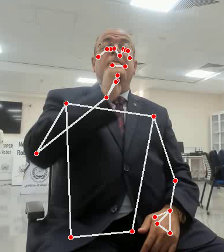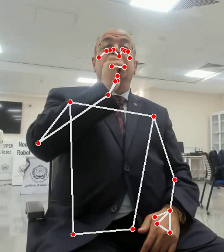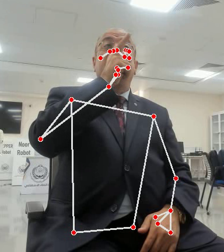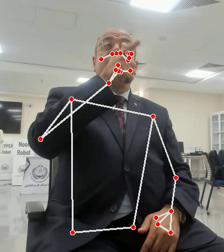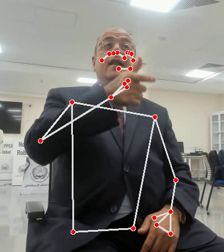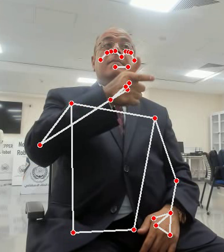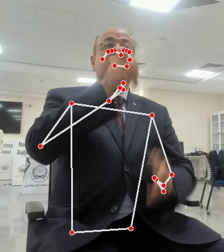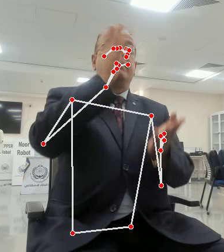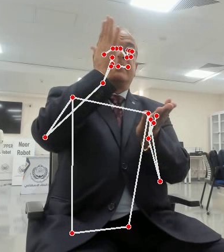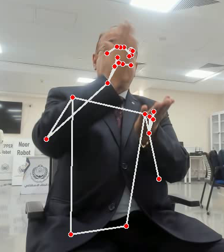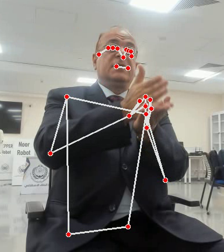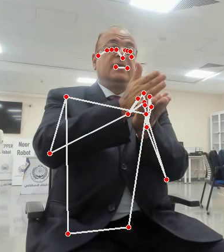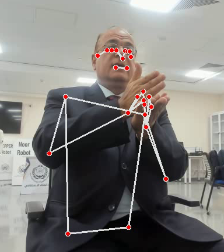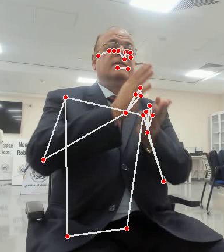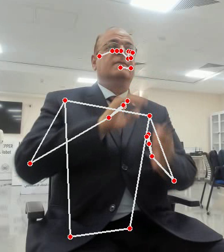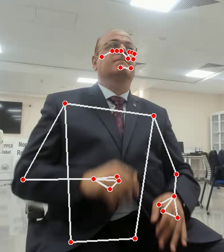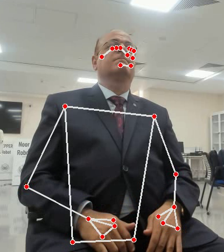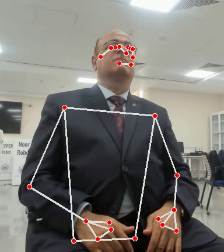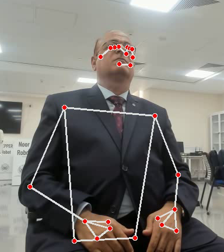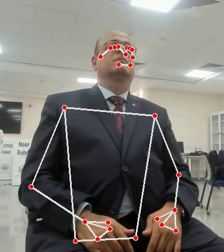sadak